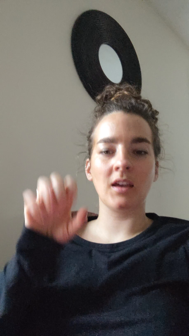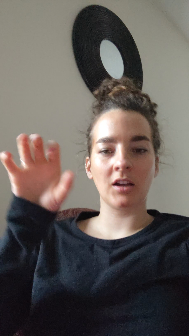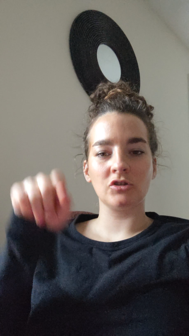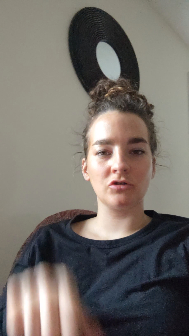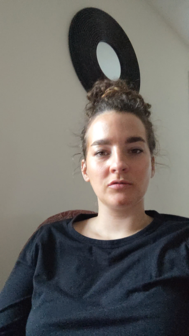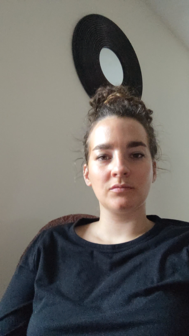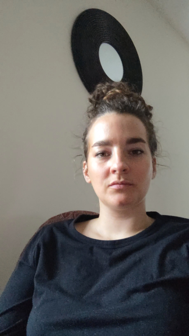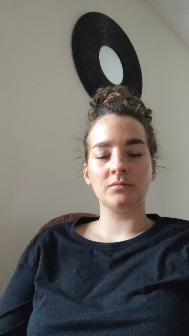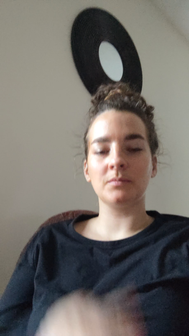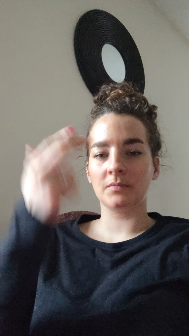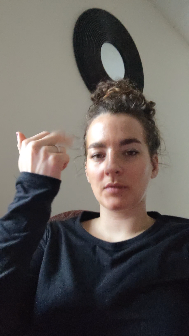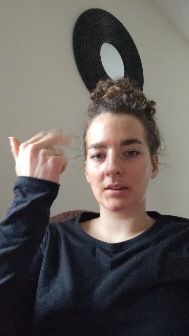bunny